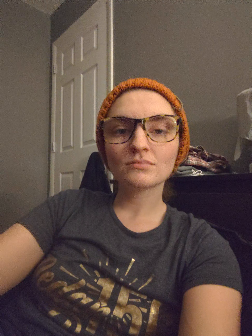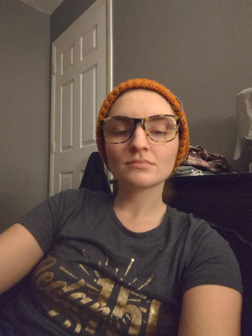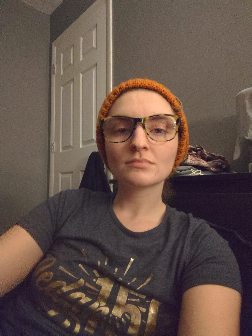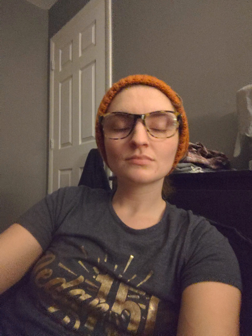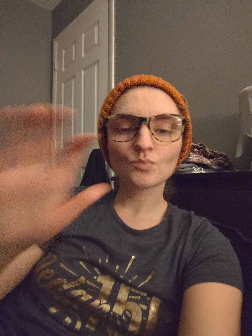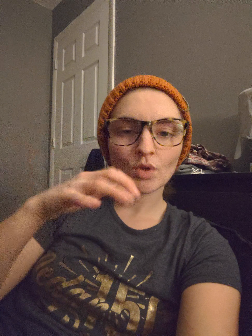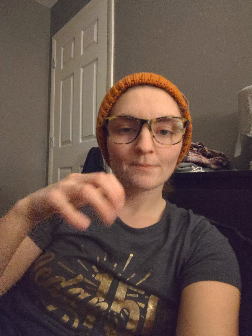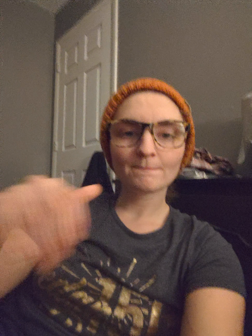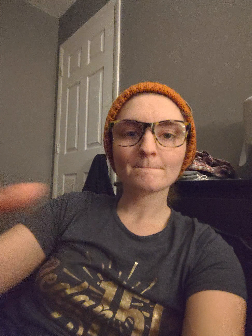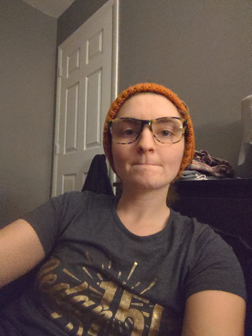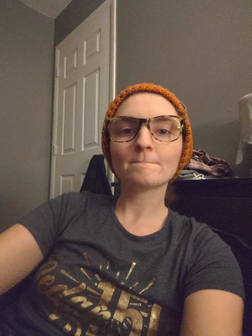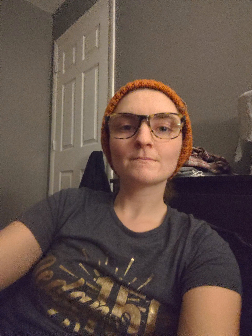rain